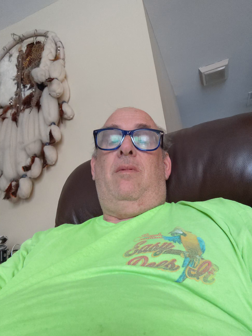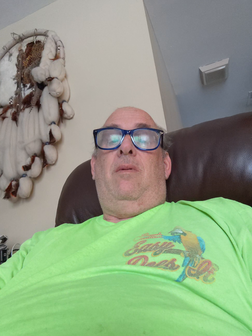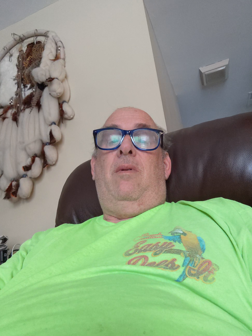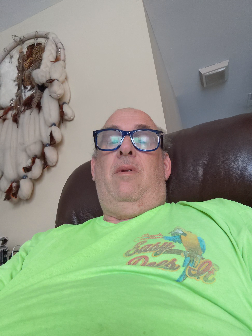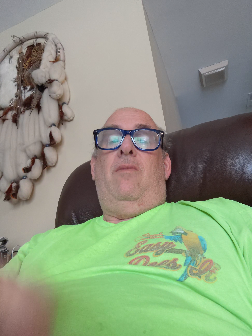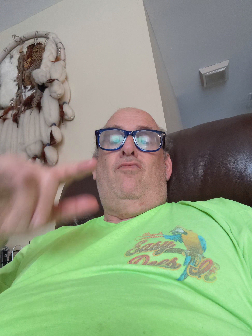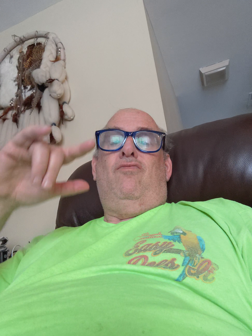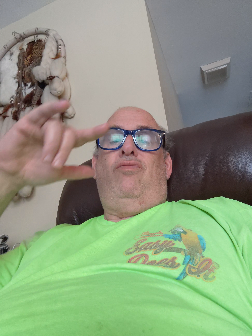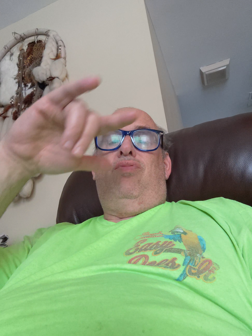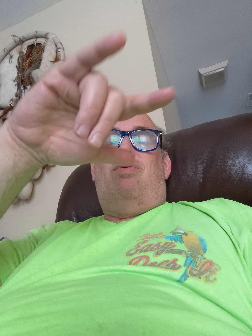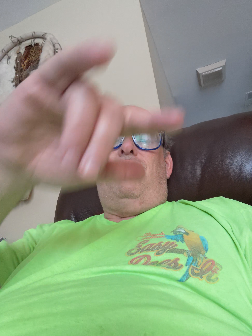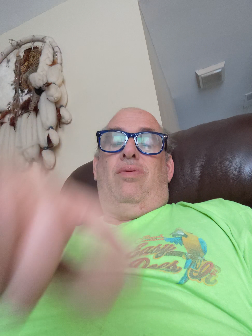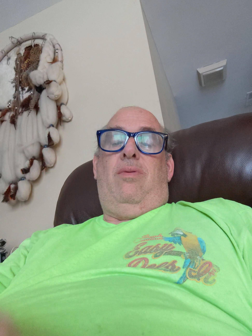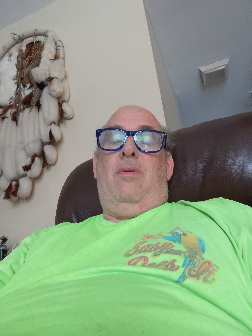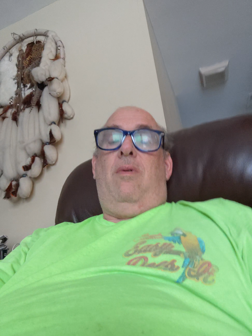airplane